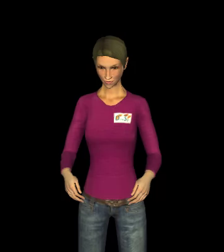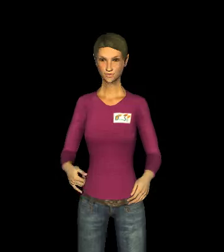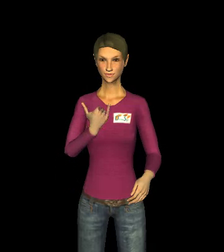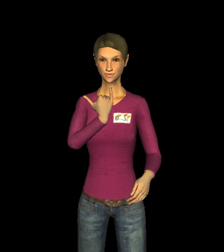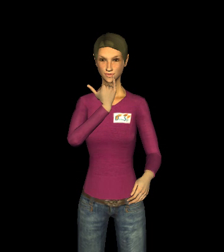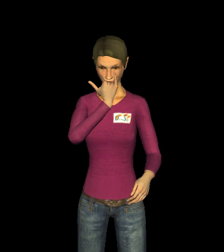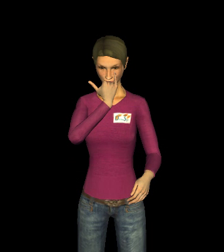خطأ